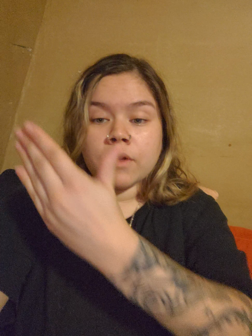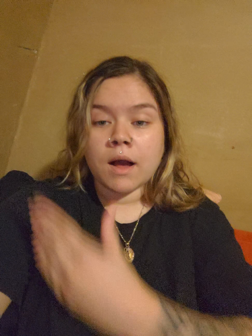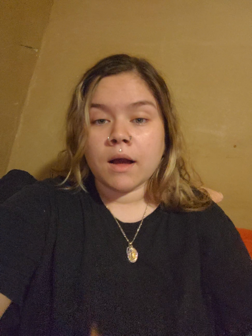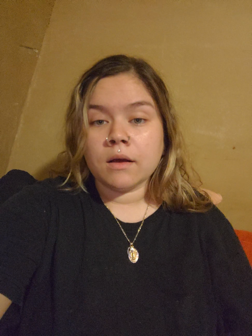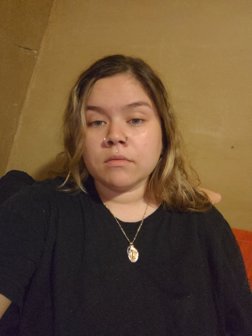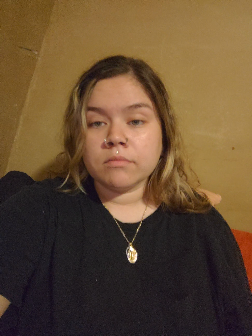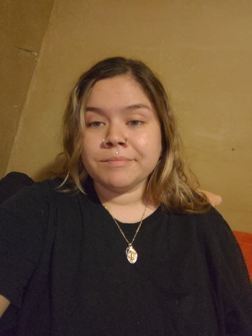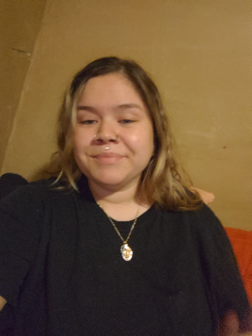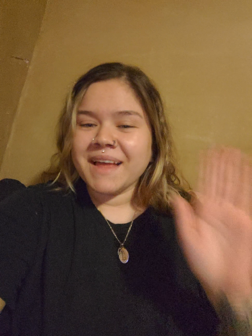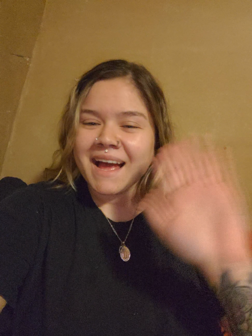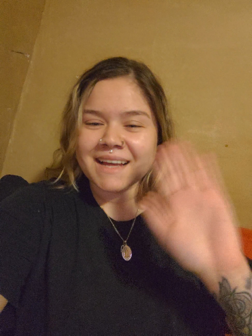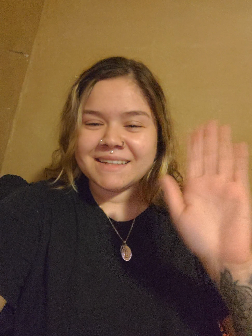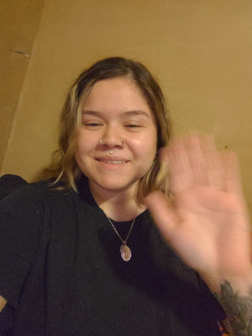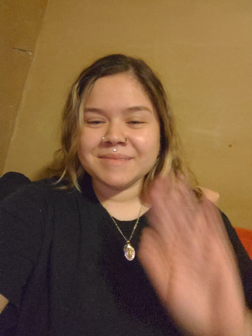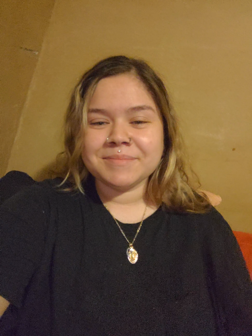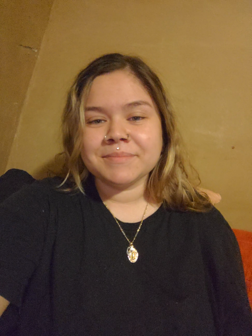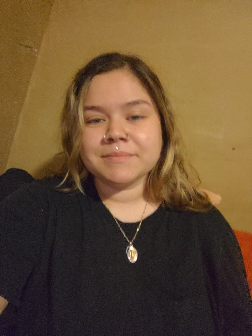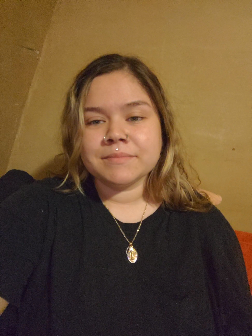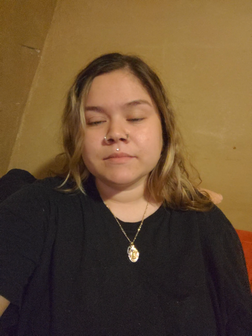hi